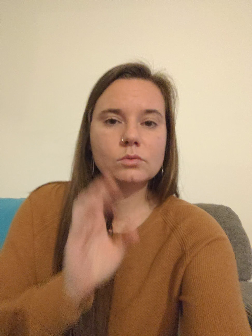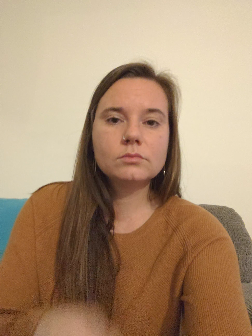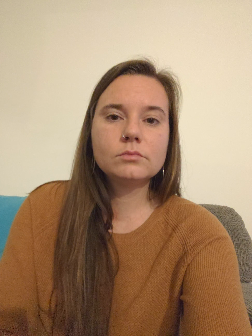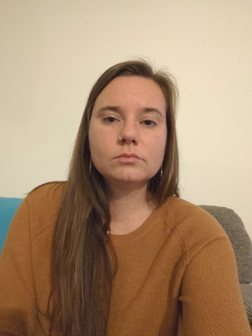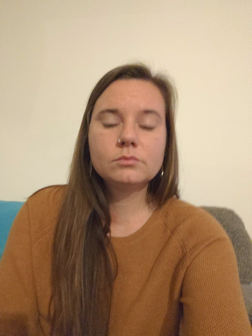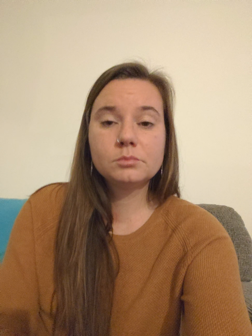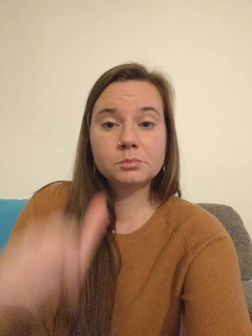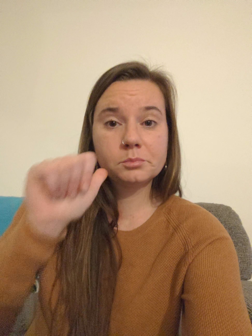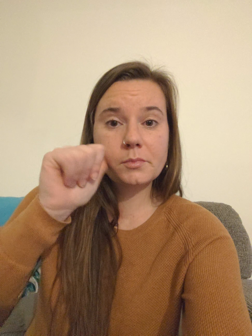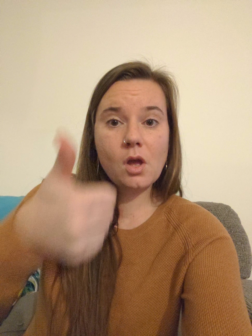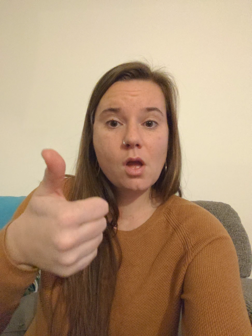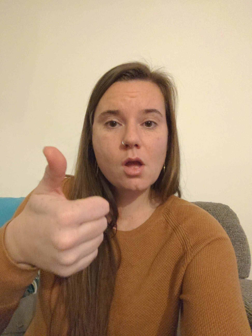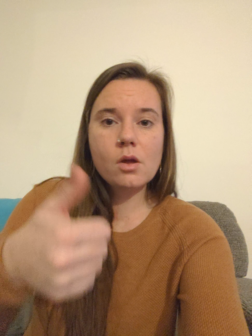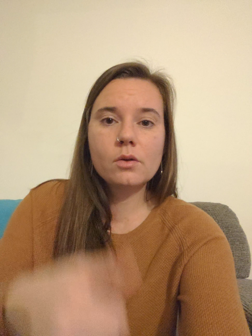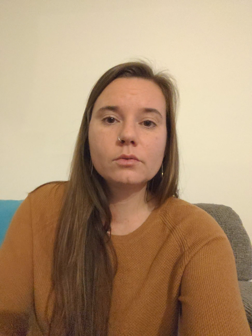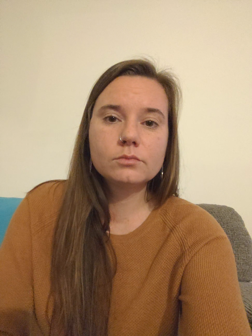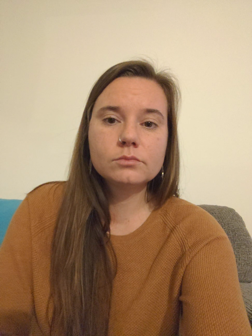tomorrow